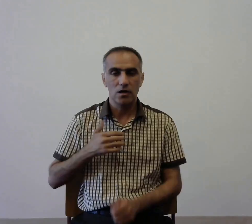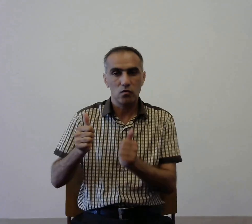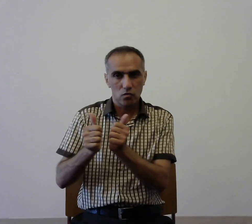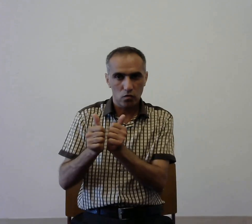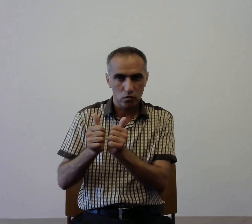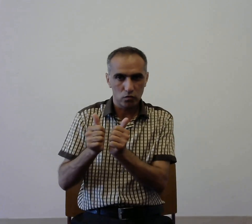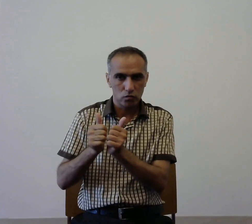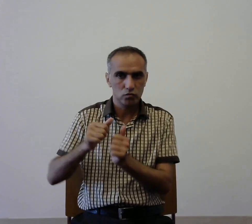qonşu